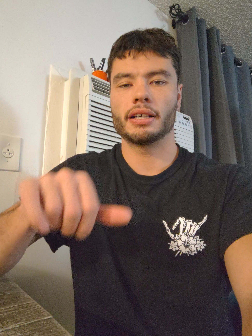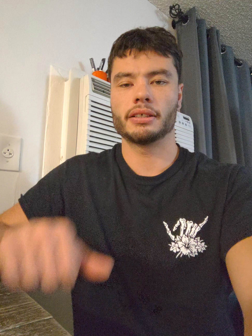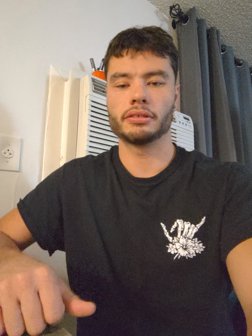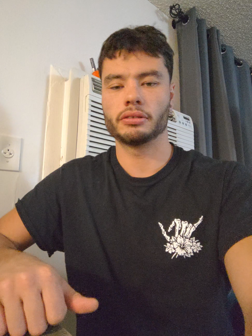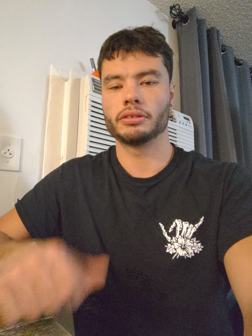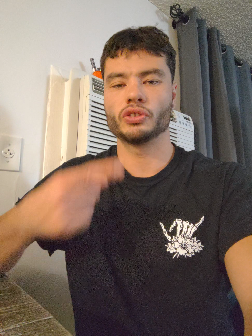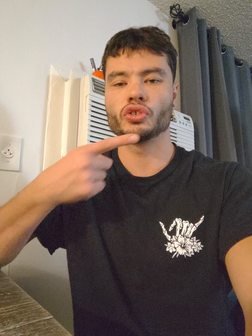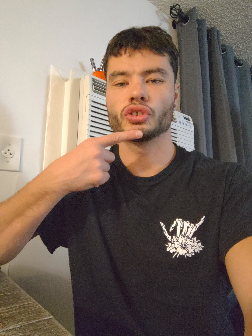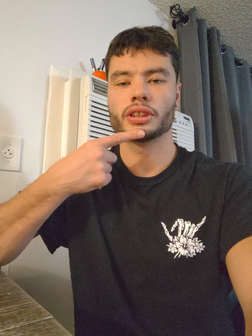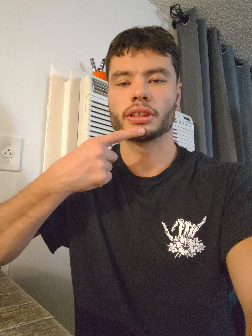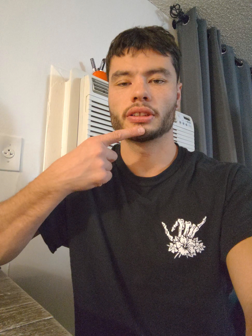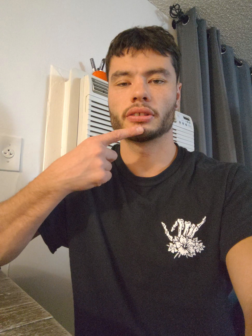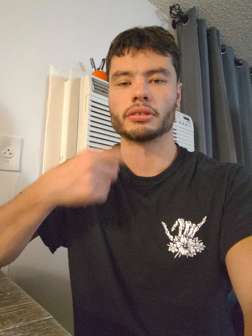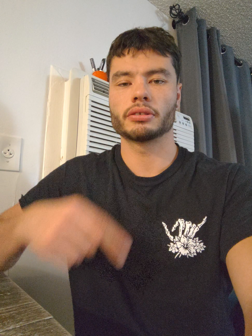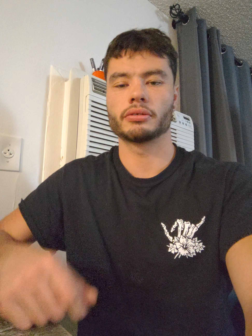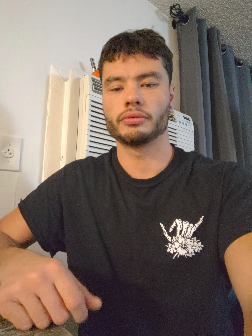chin